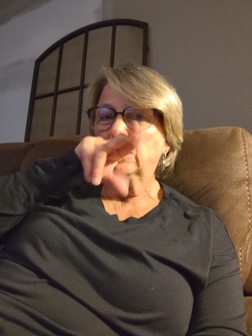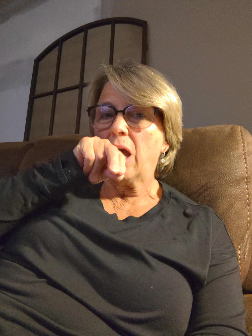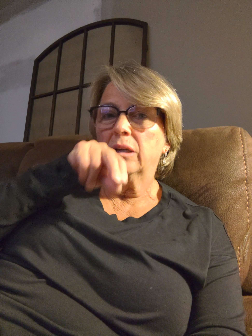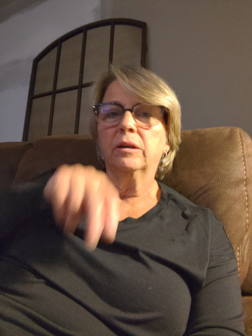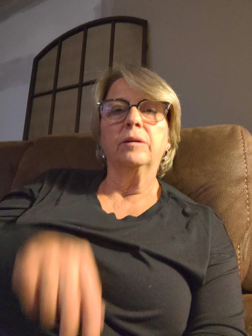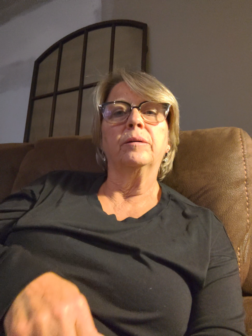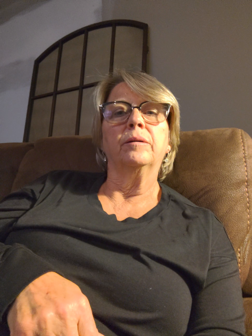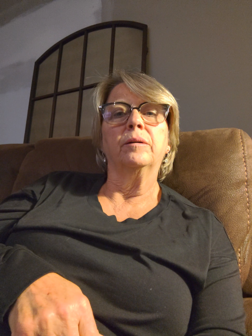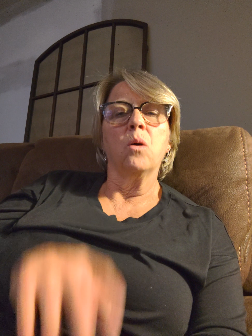duck